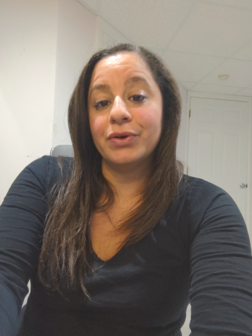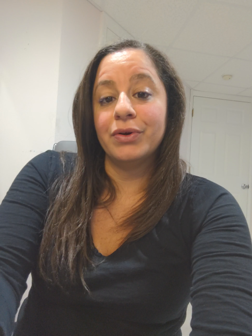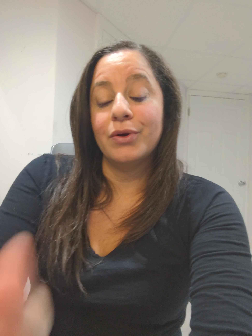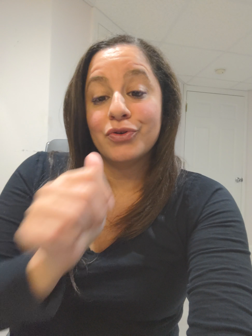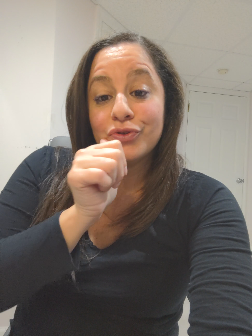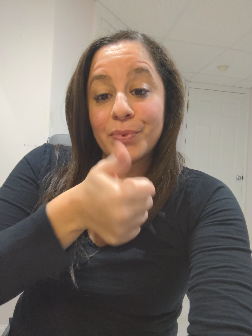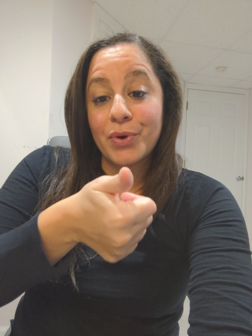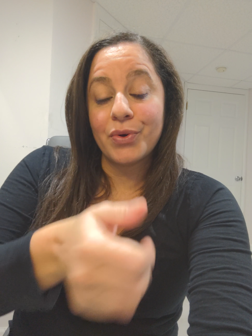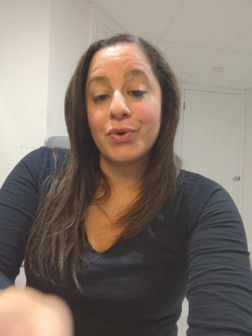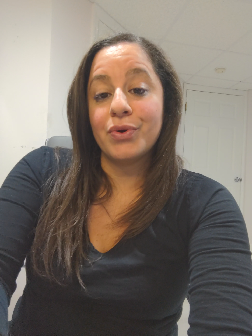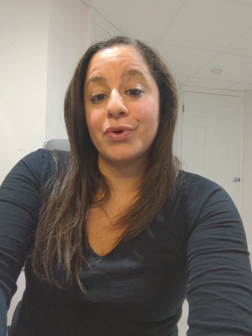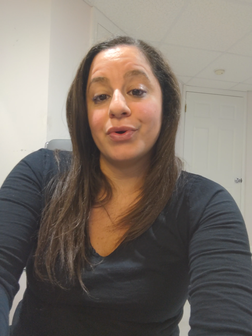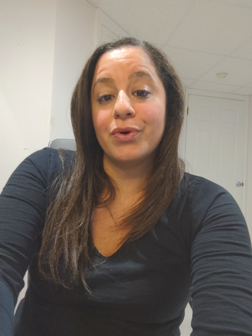tomorrow